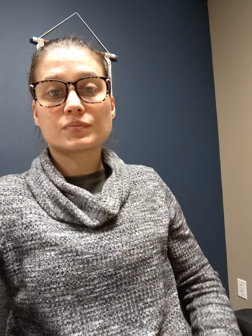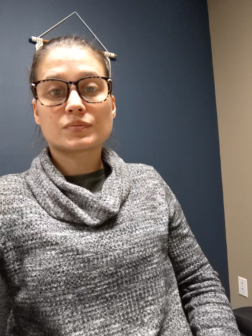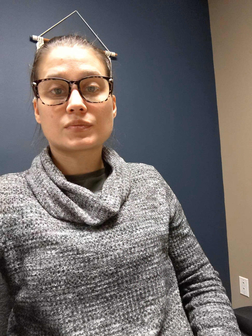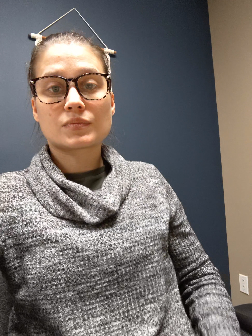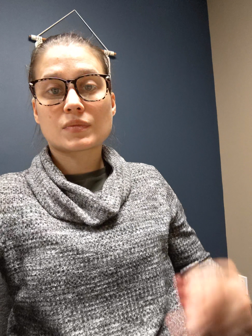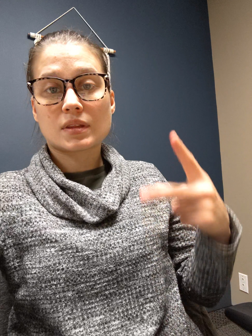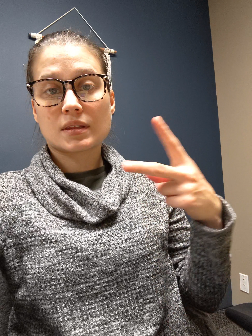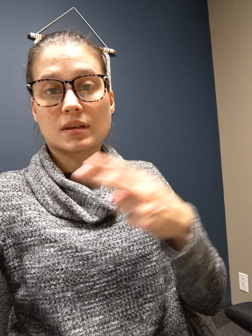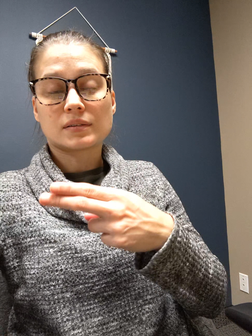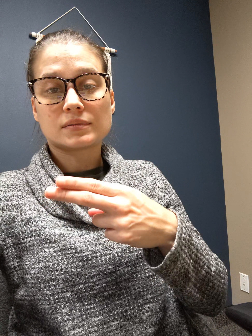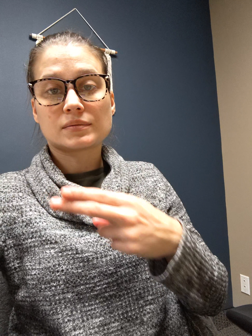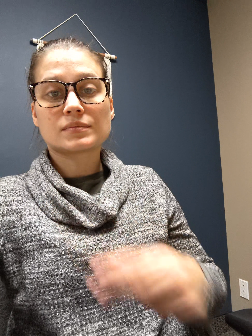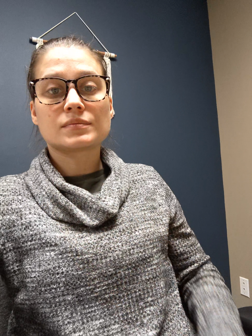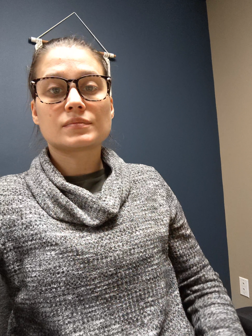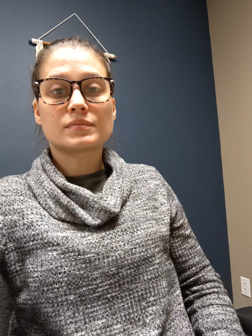cut